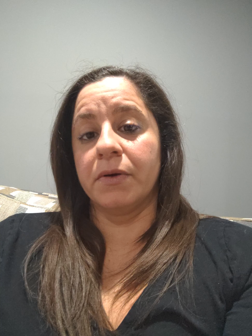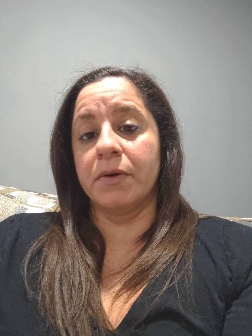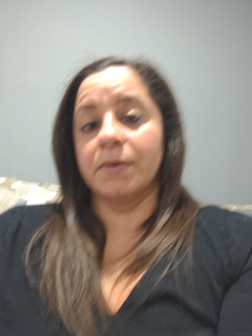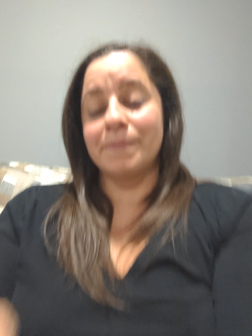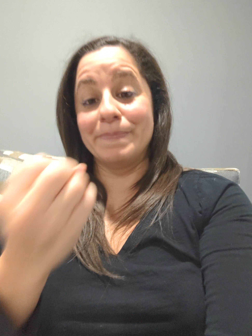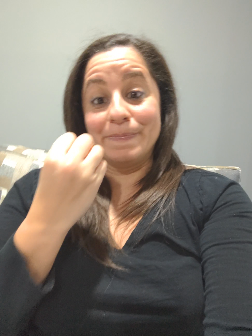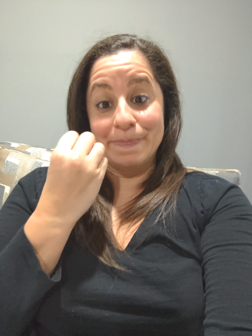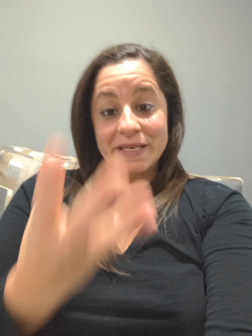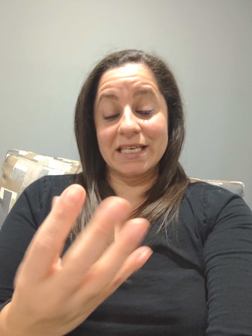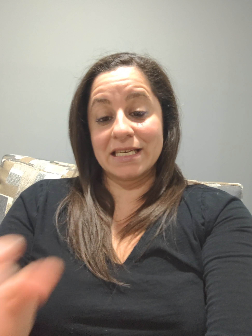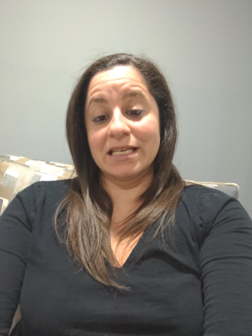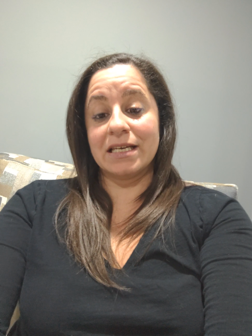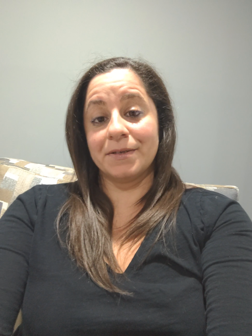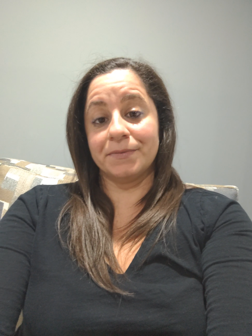many